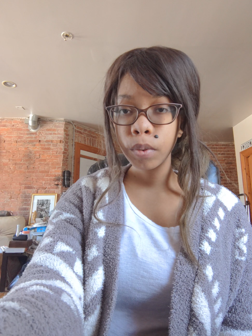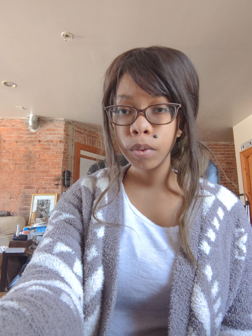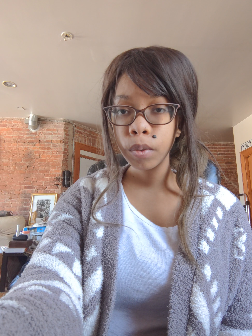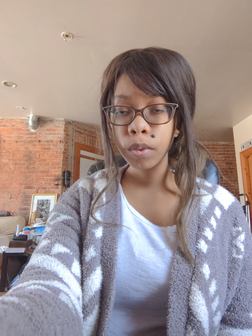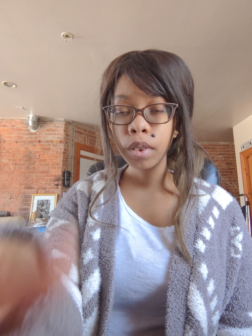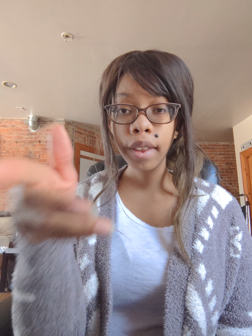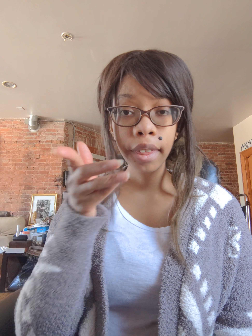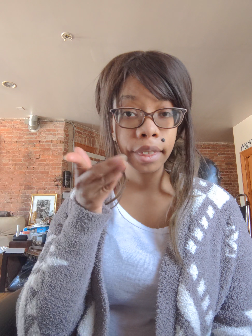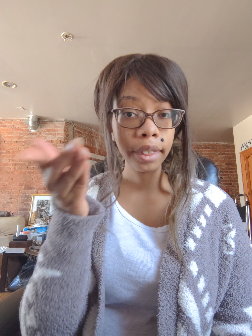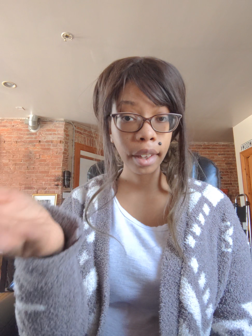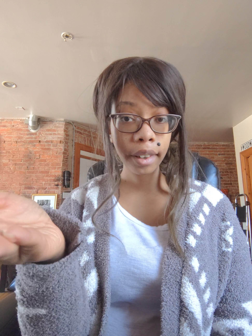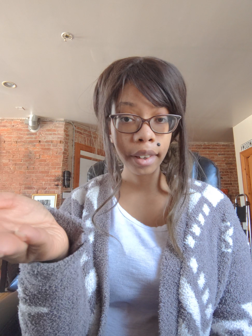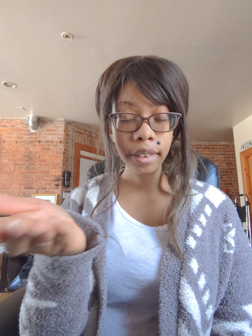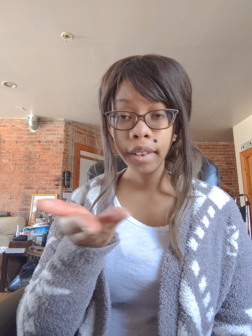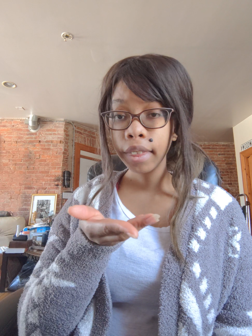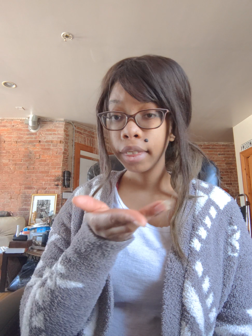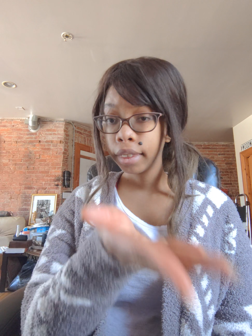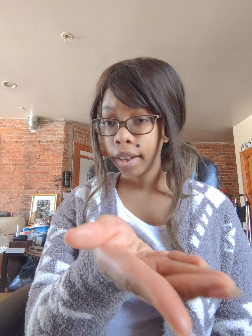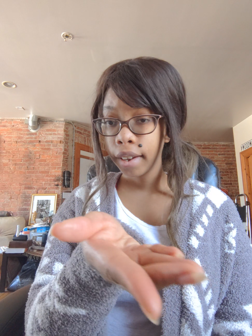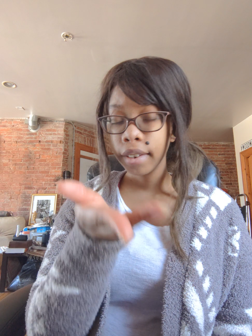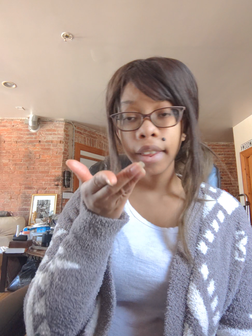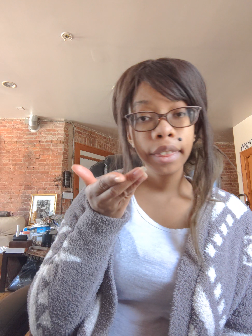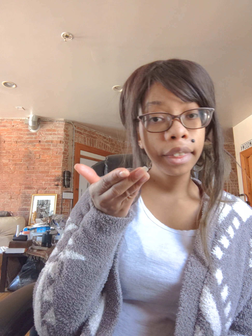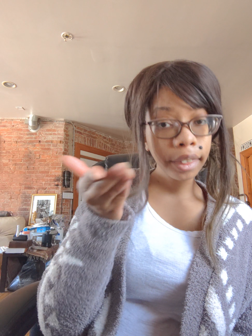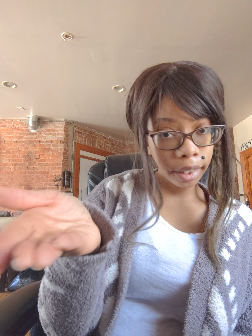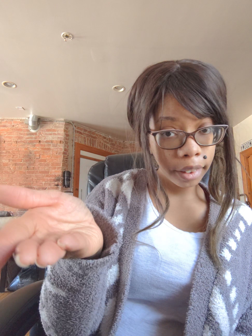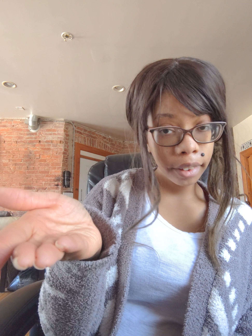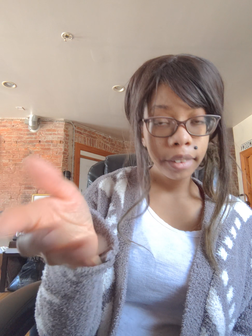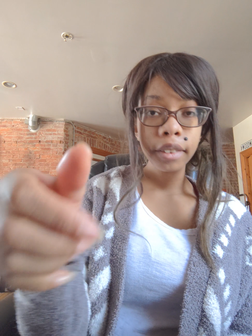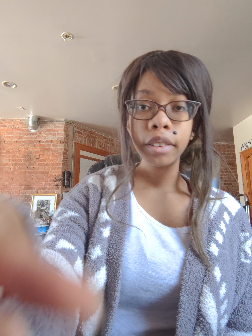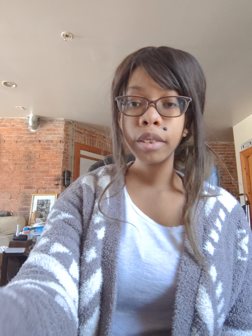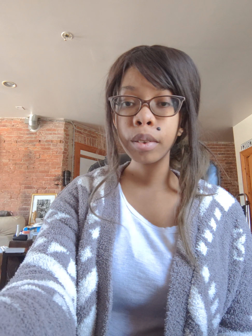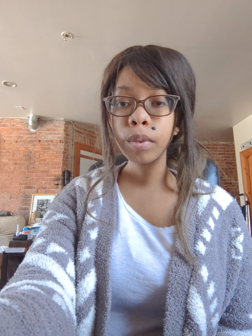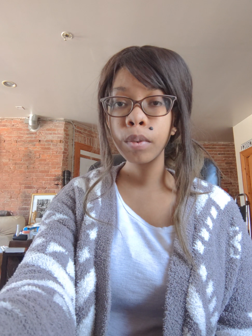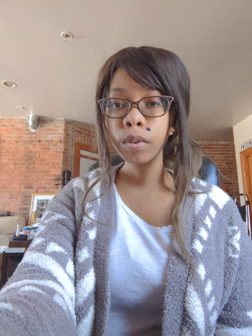there